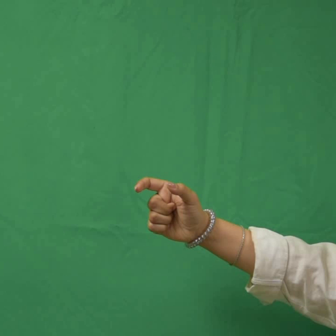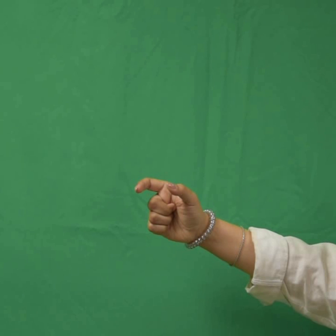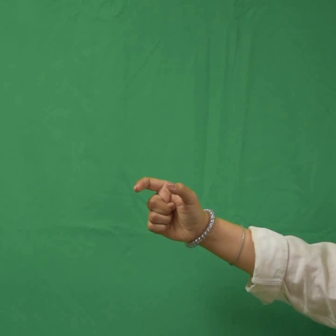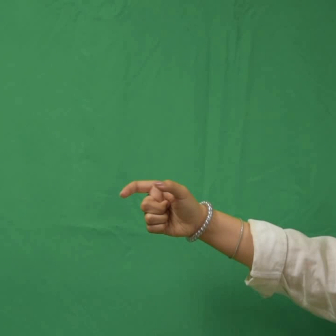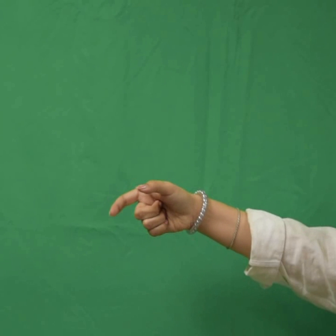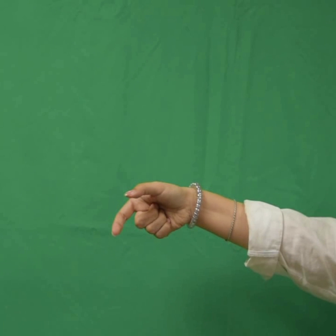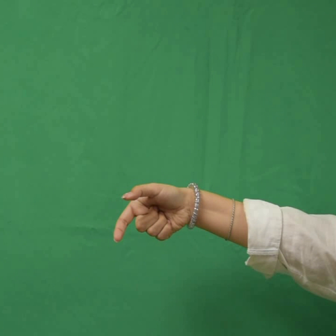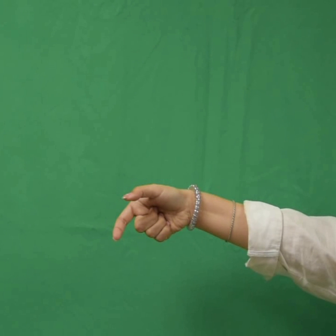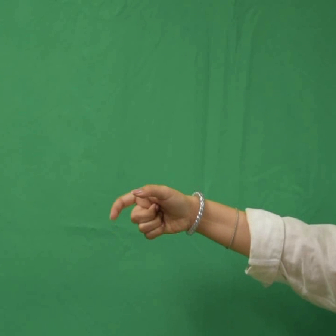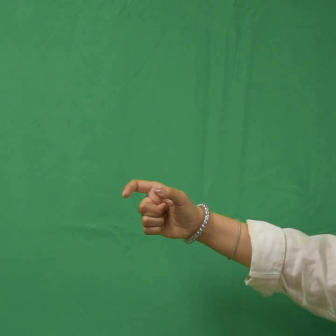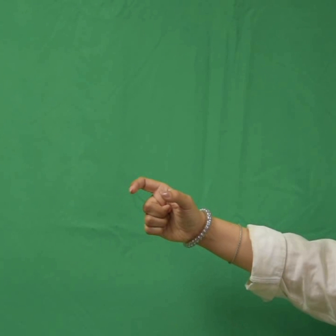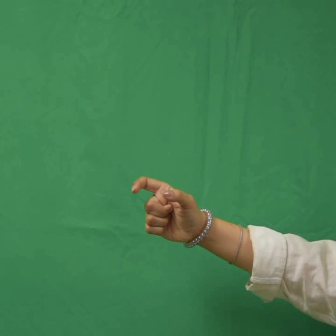Q